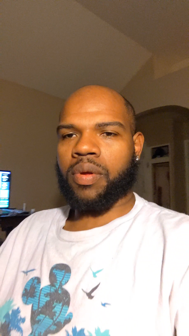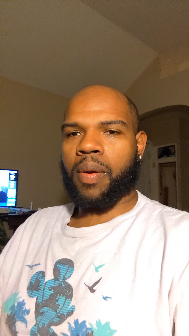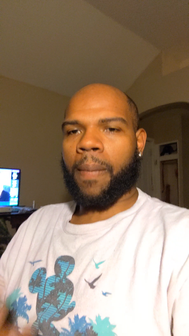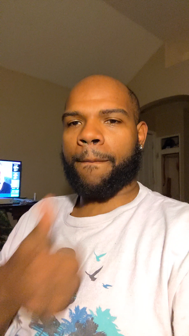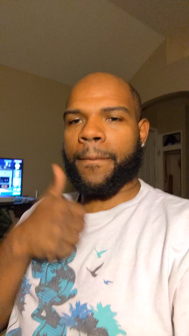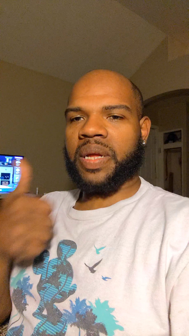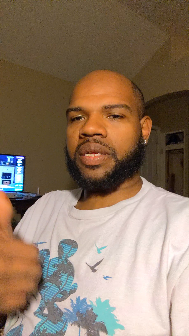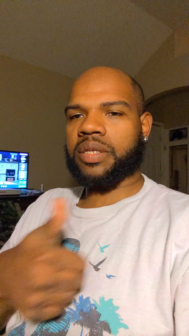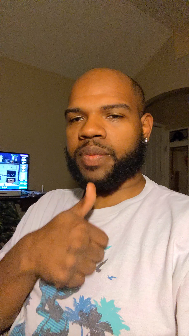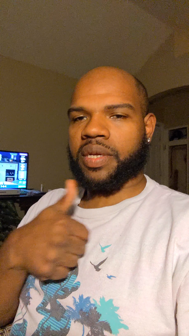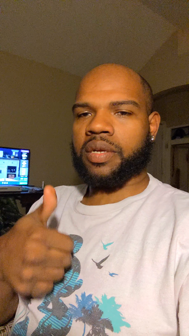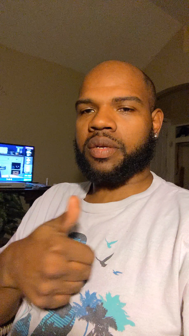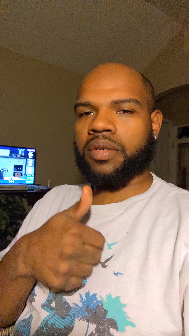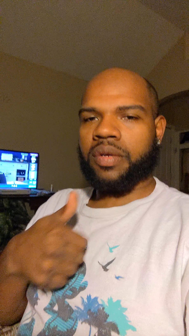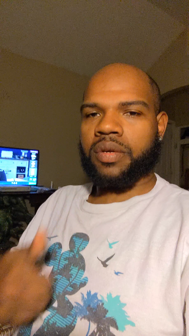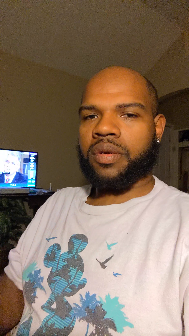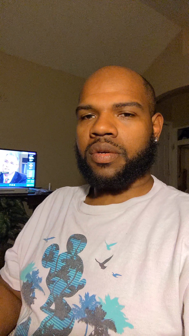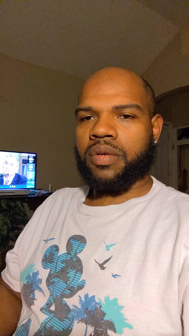basement